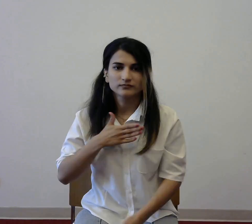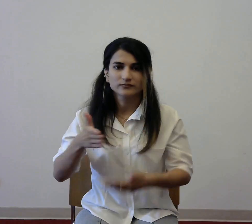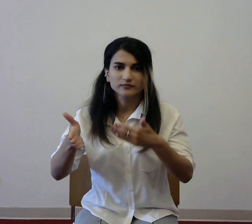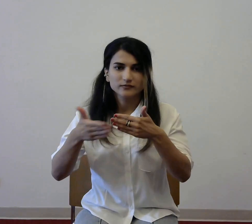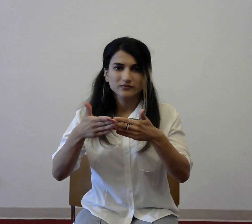qapı